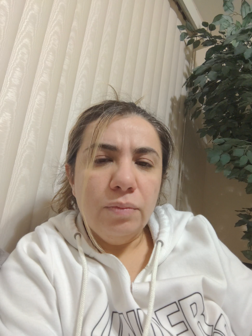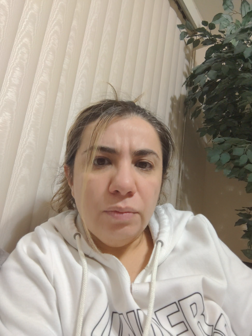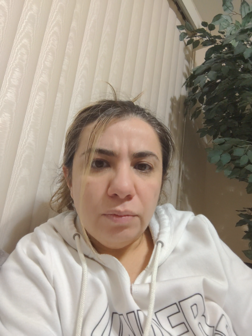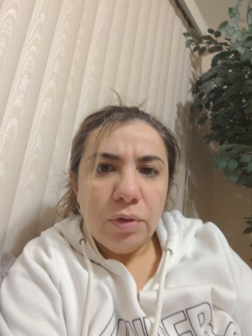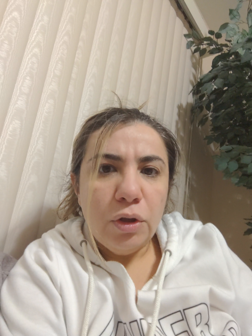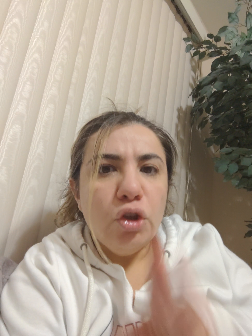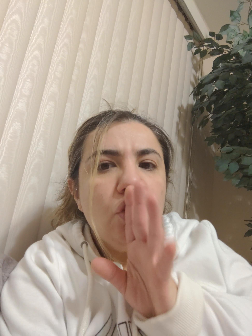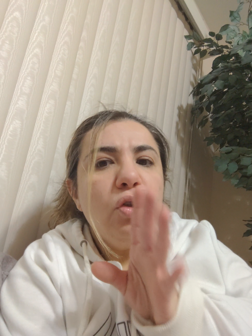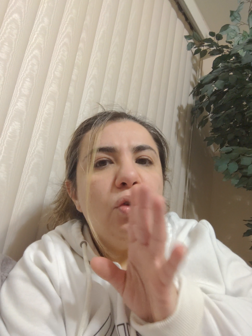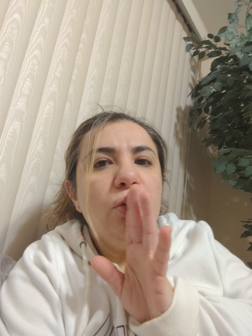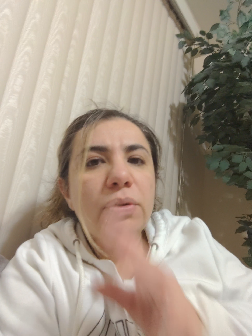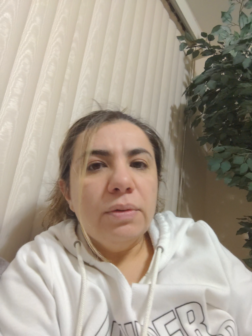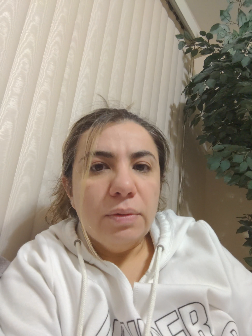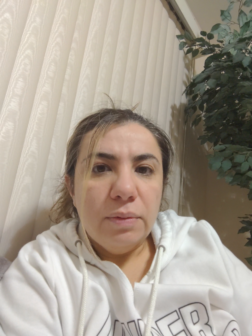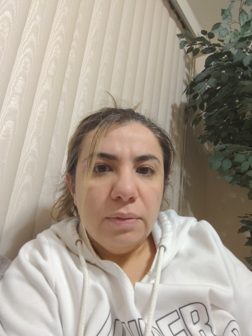talk